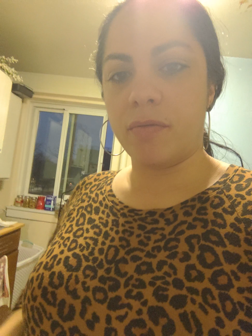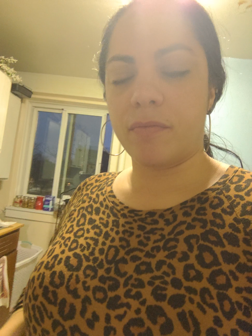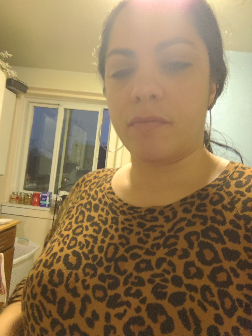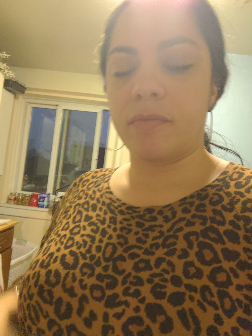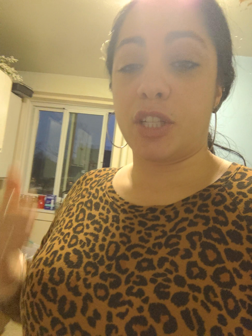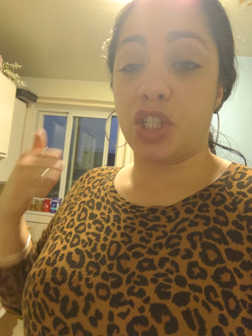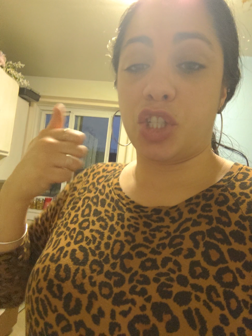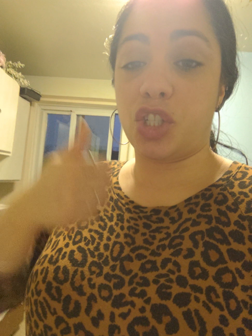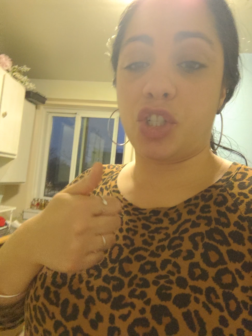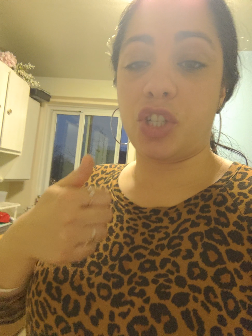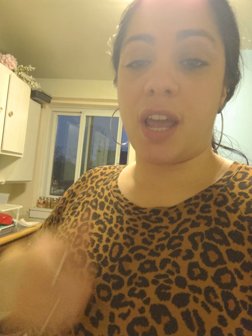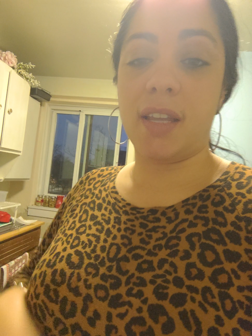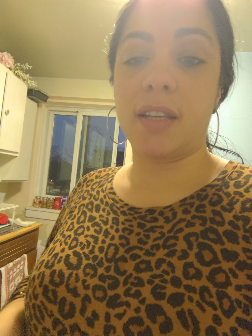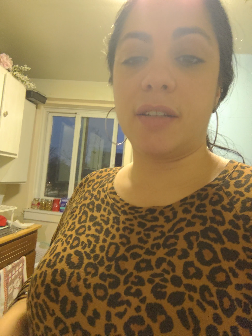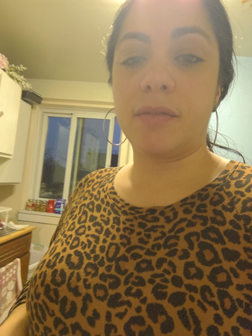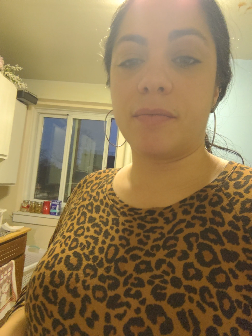jacket